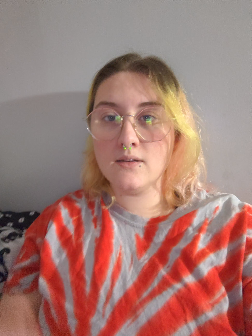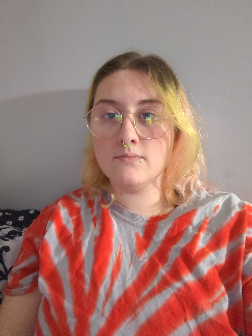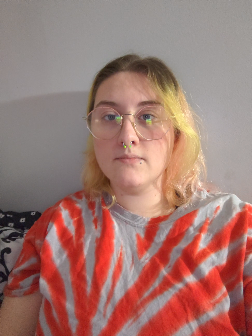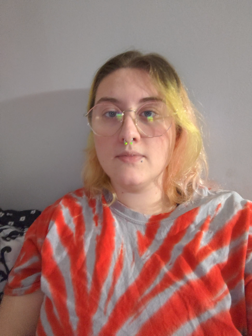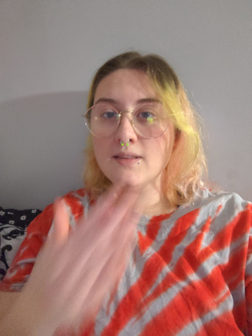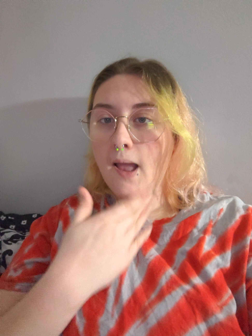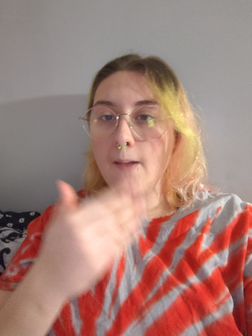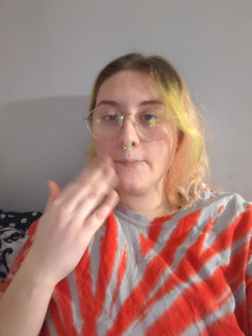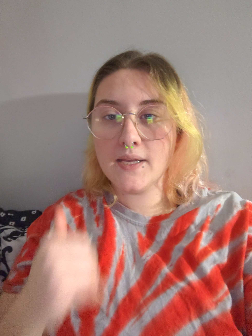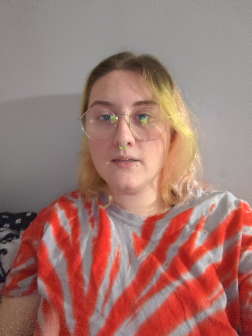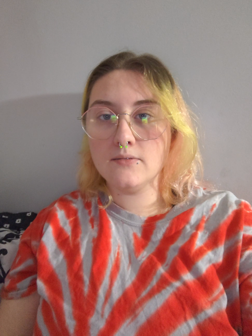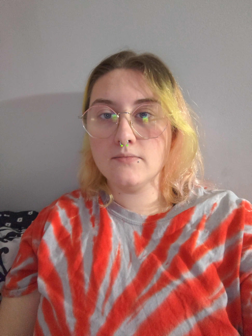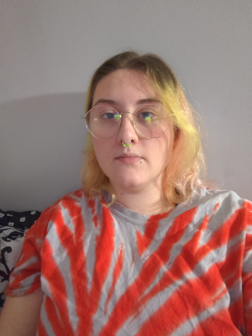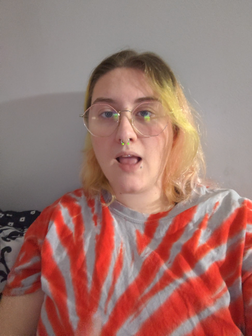napkin